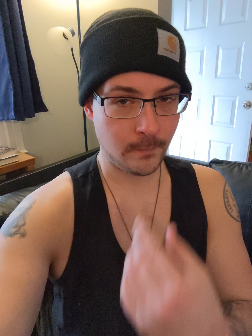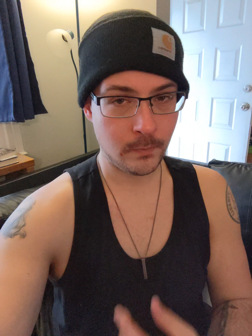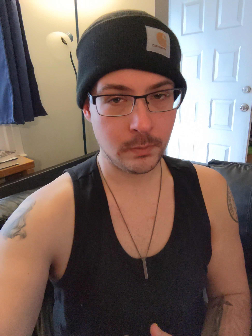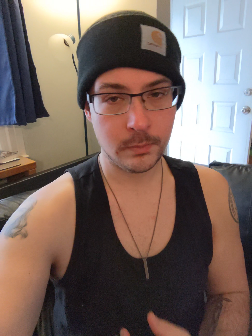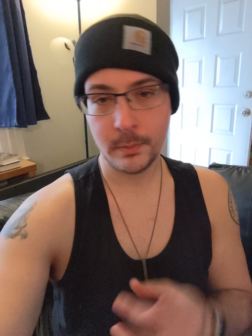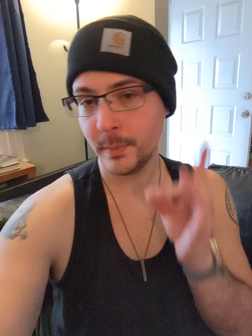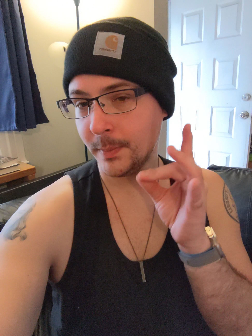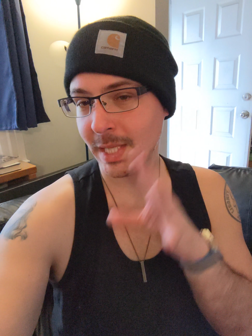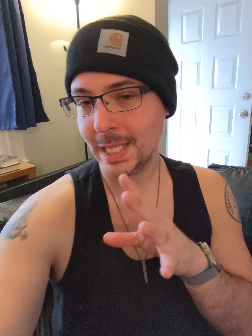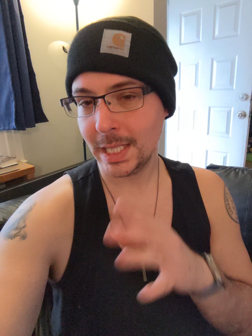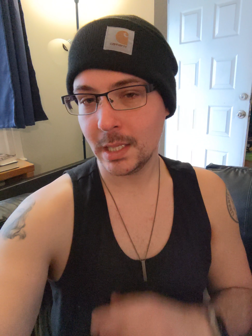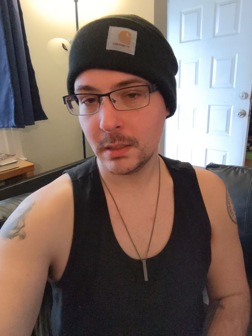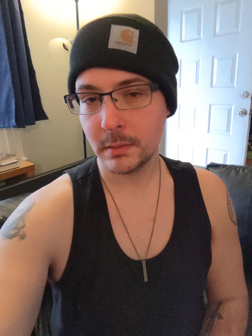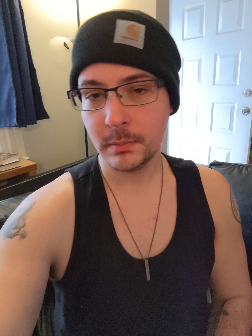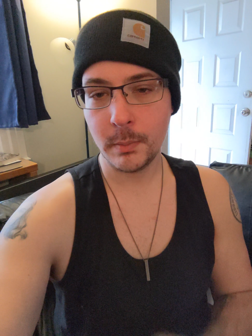bee